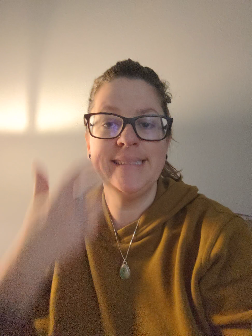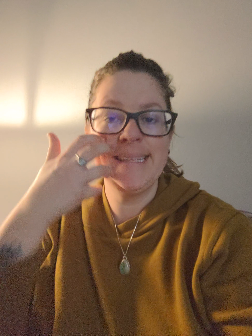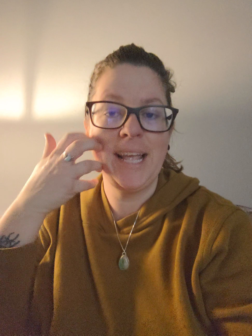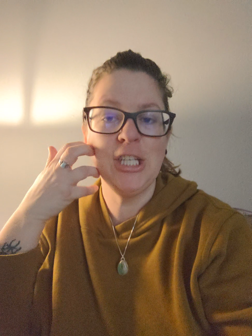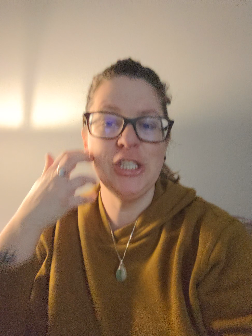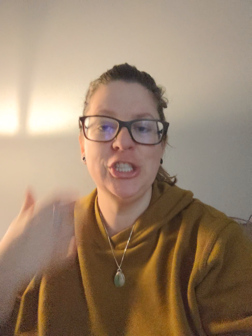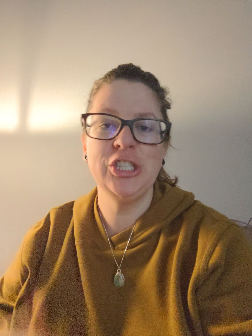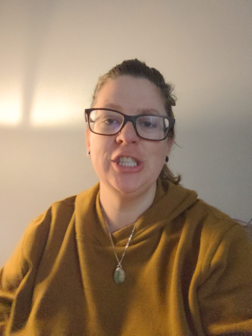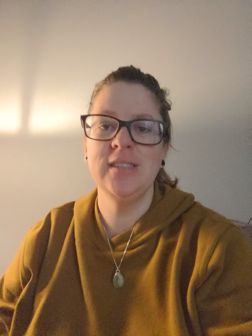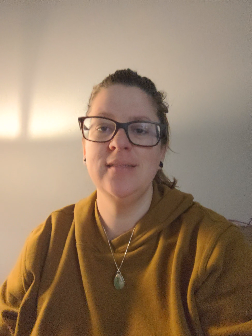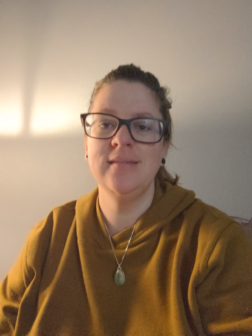tiger